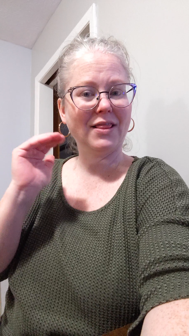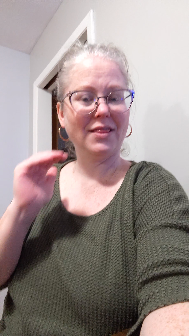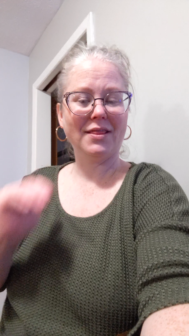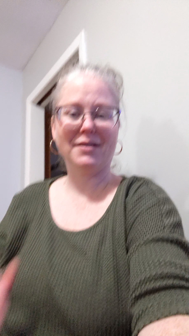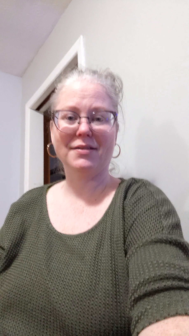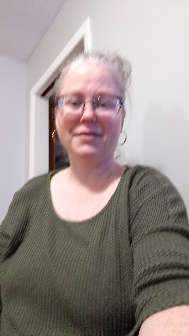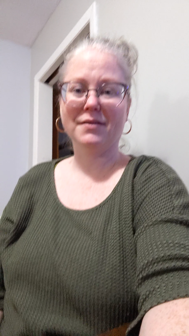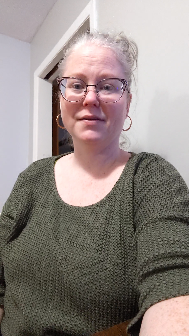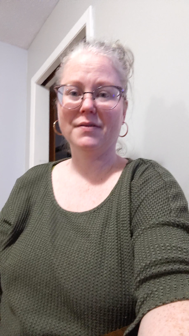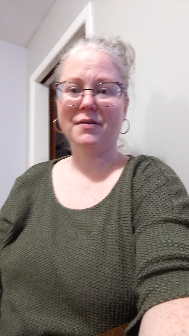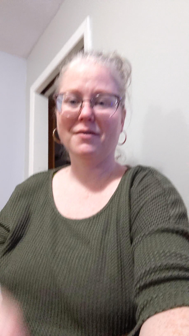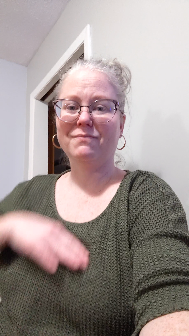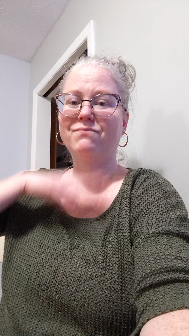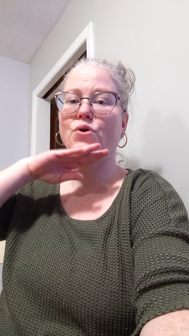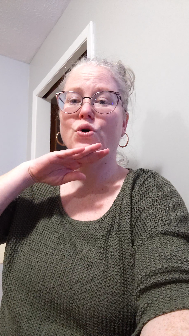full